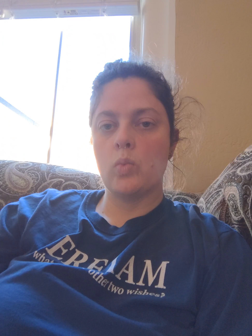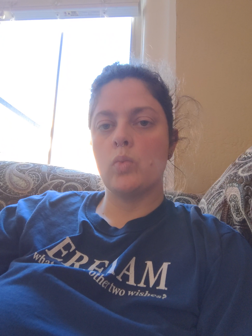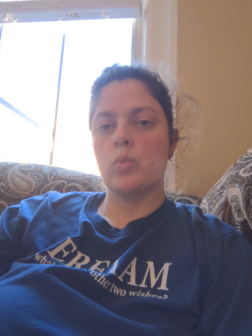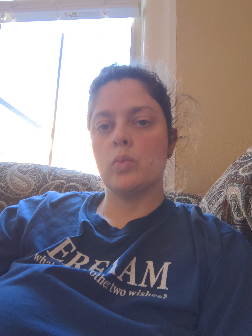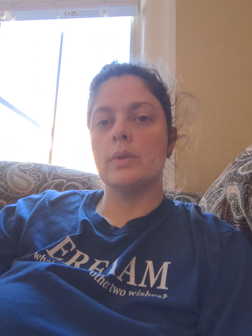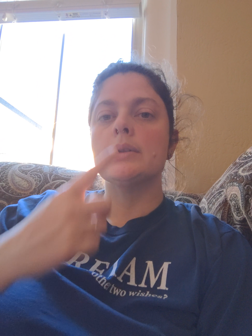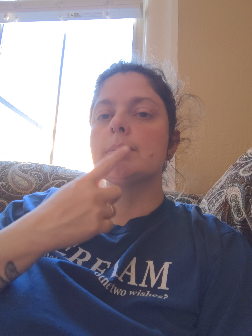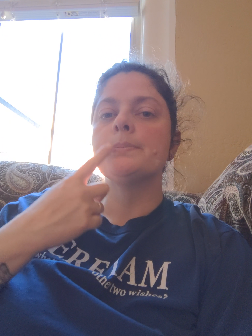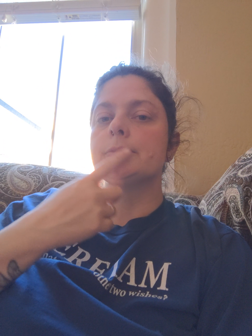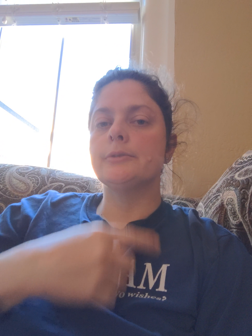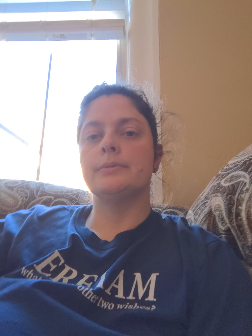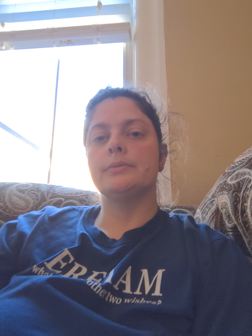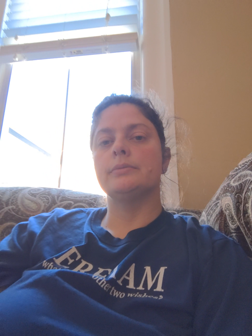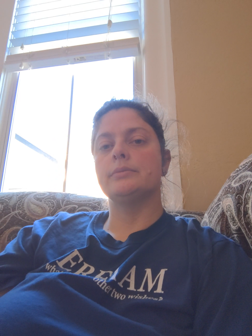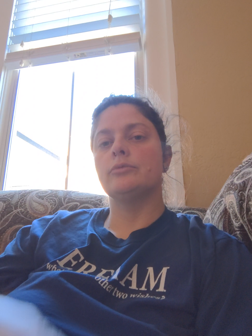lips